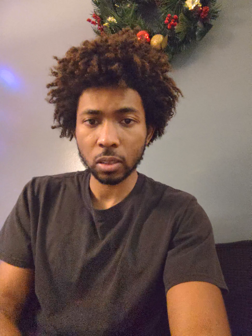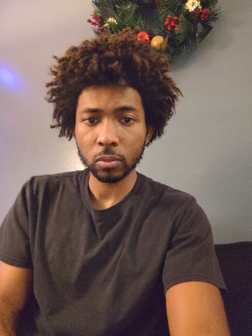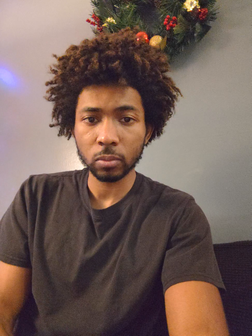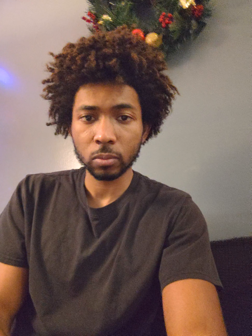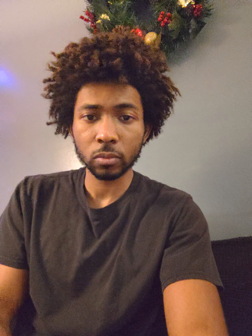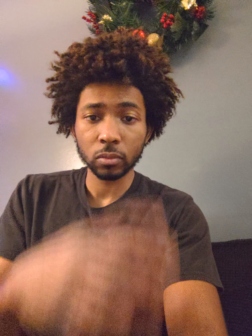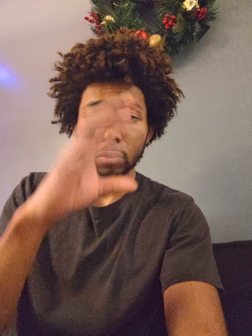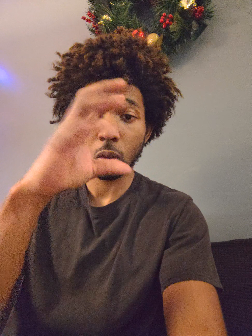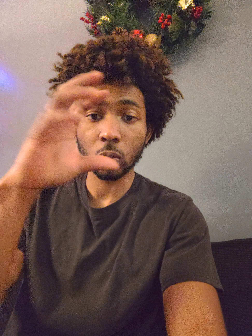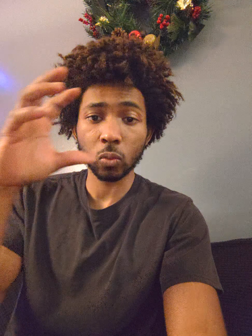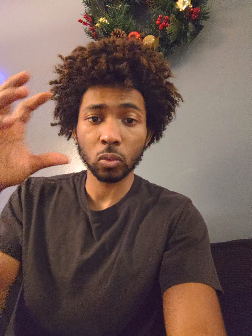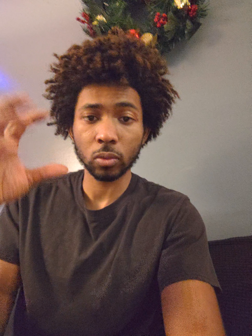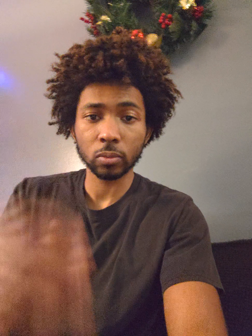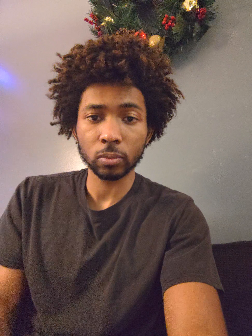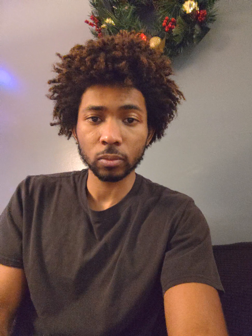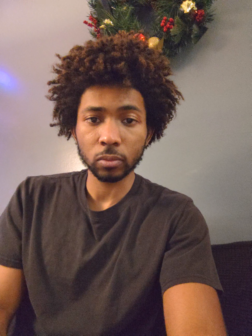cloud